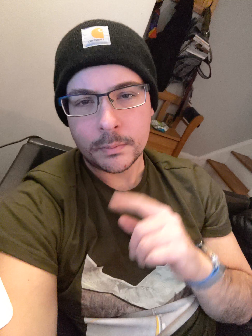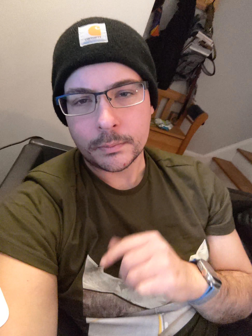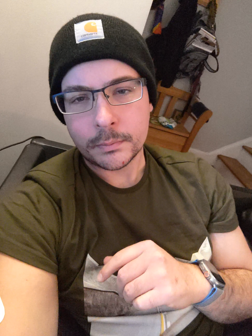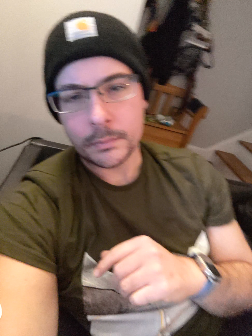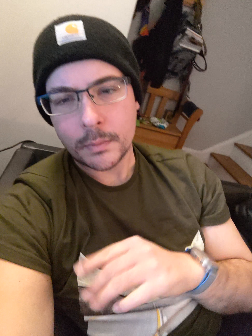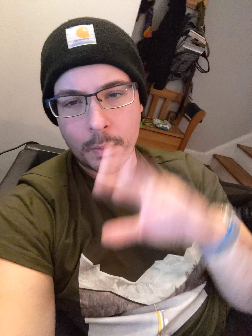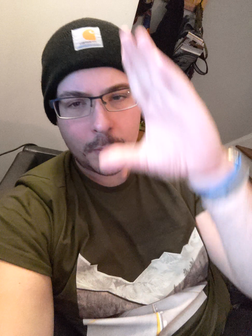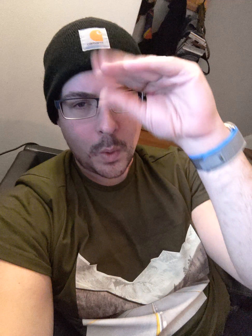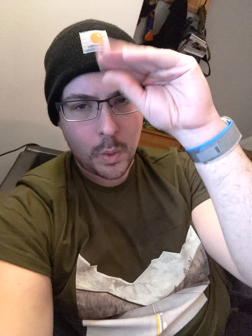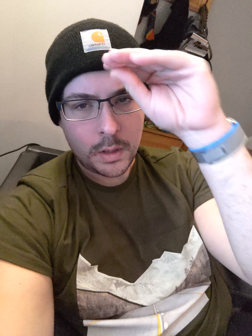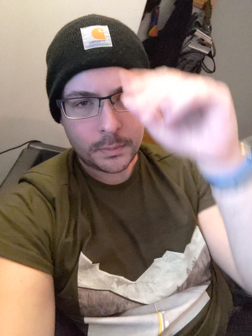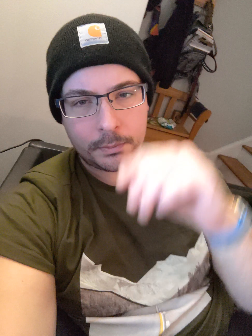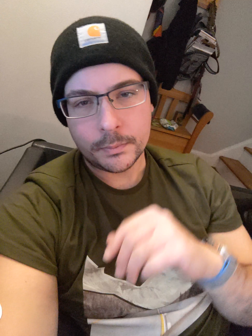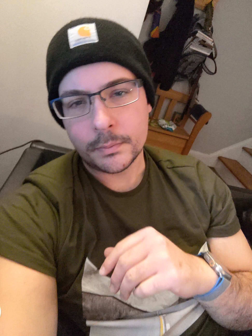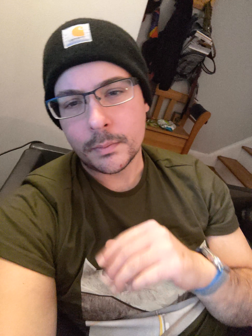boy